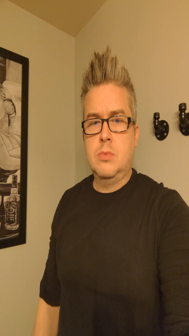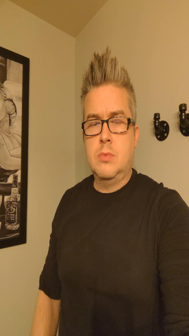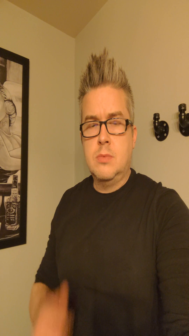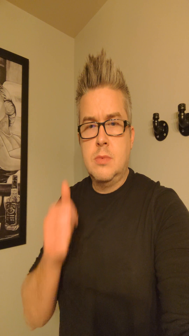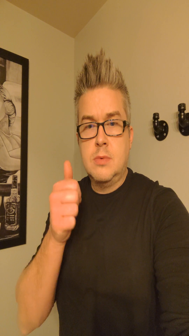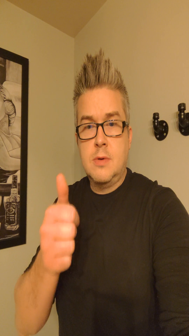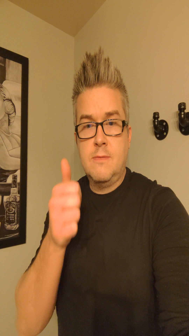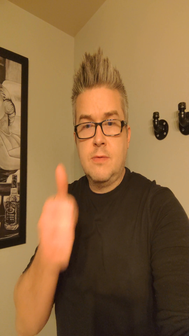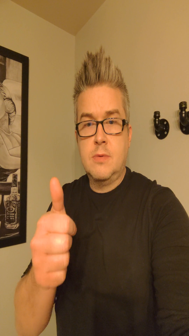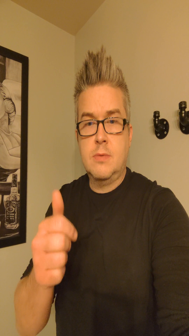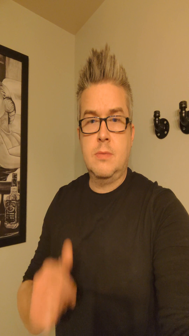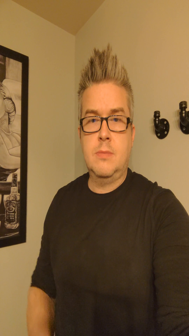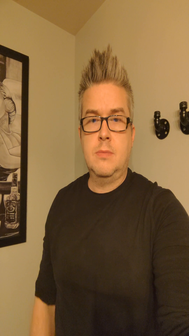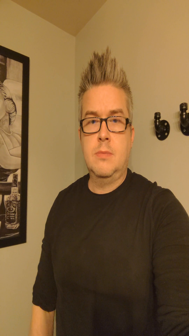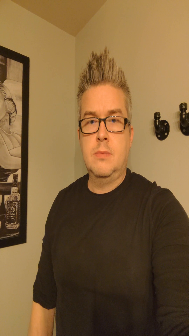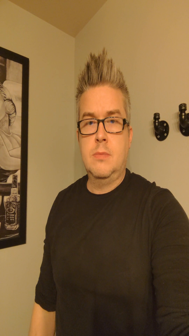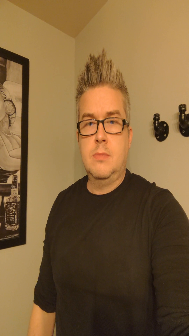yourself